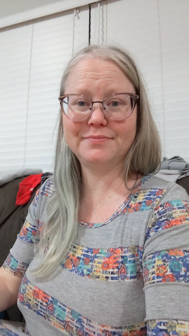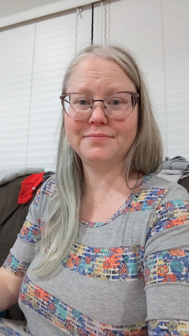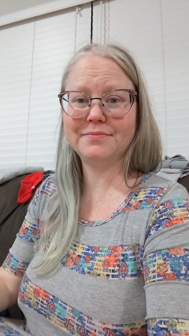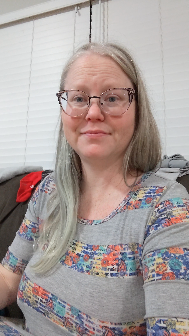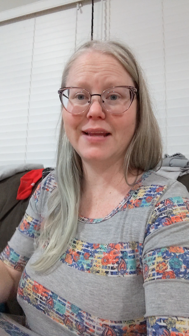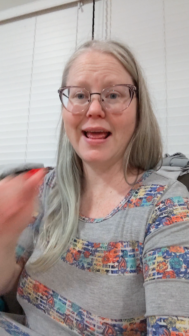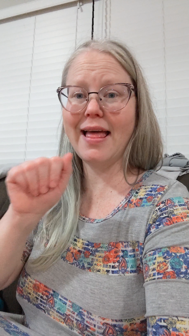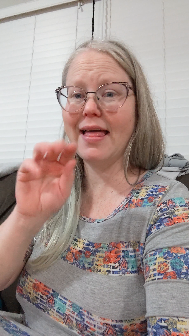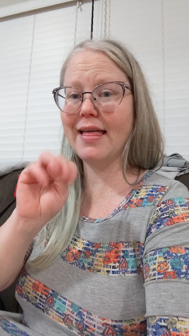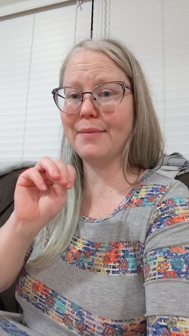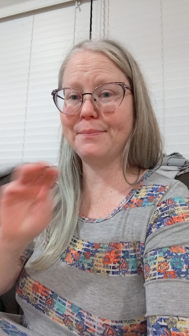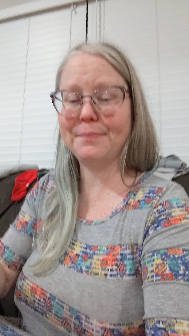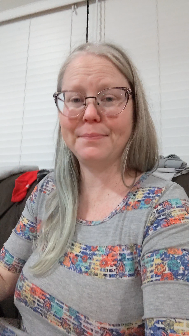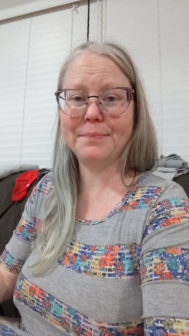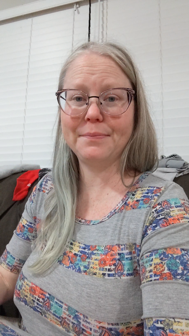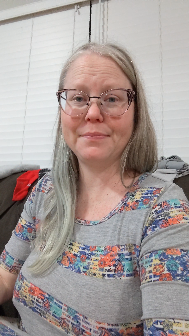am